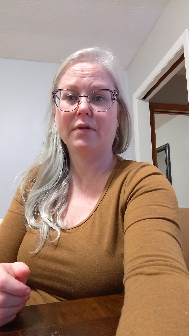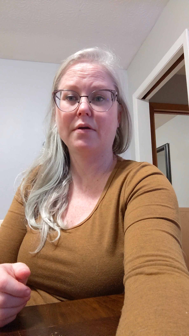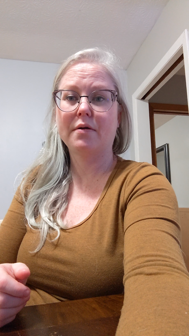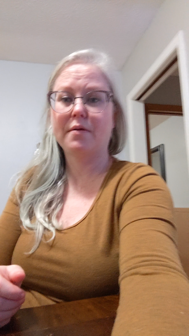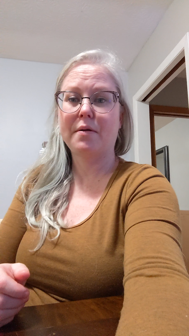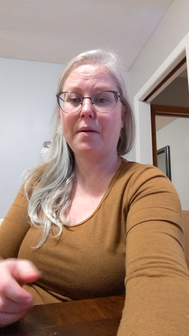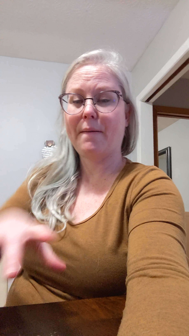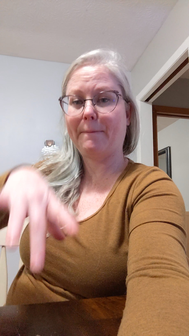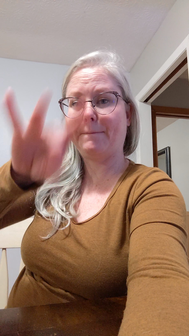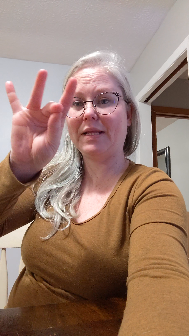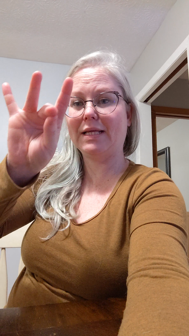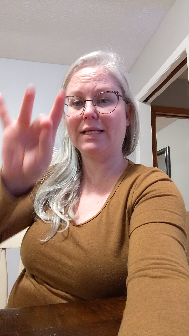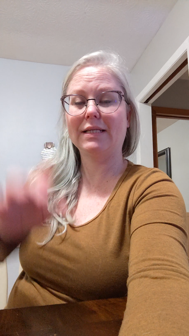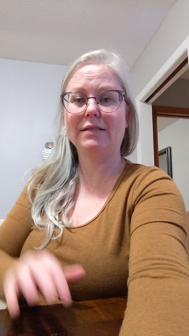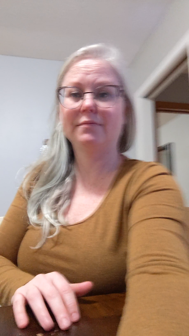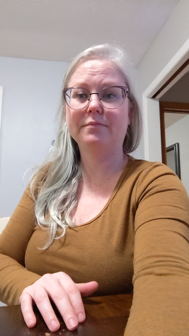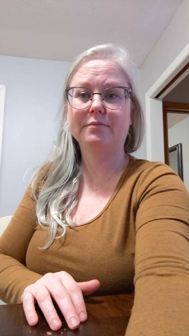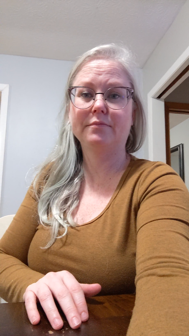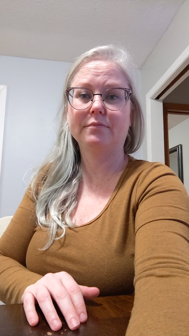pick